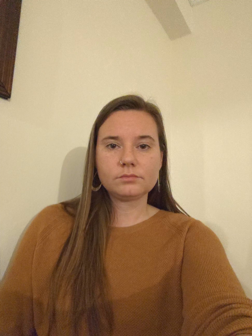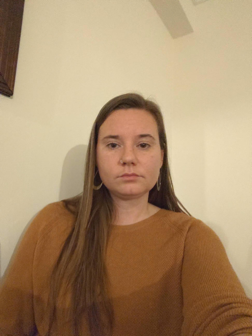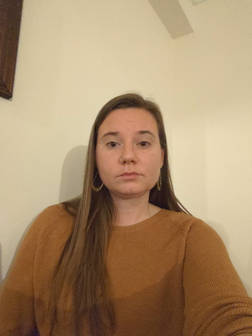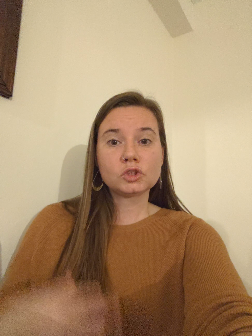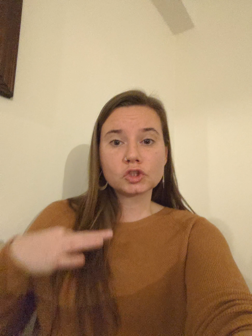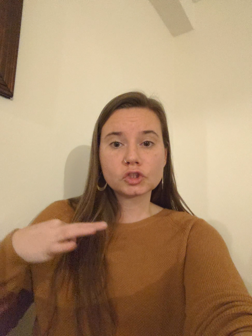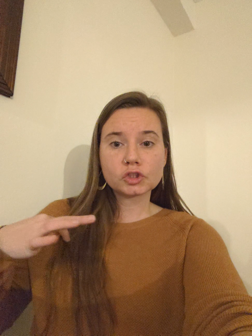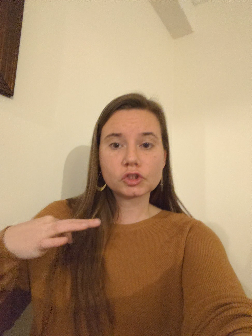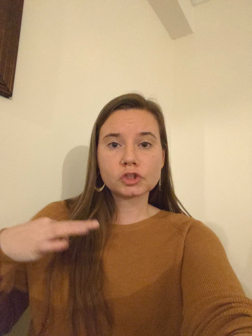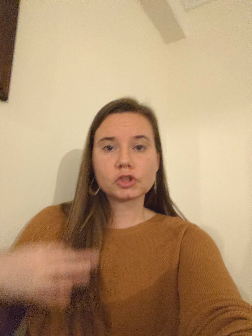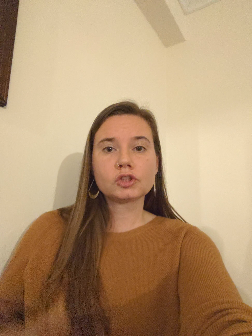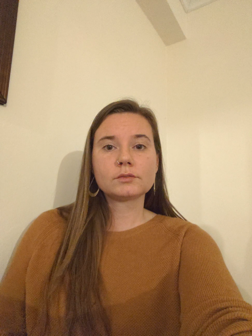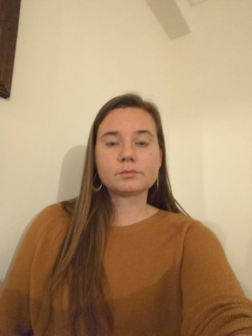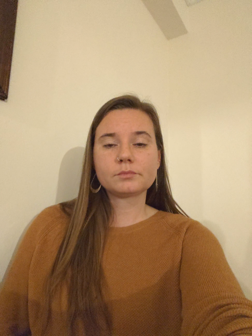shirt